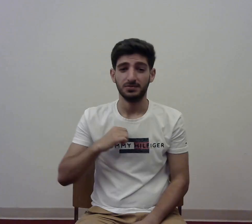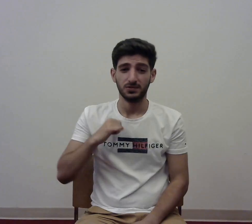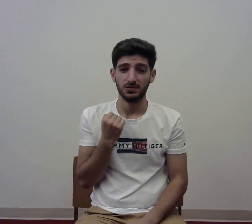dost